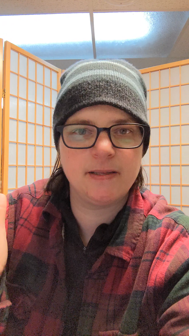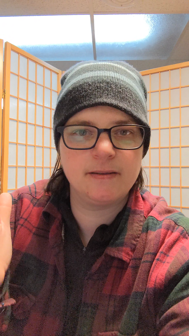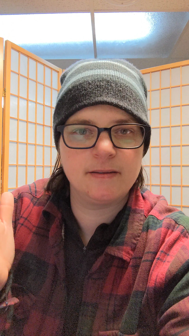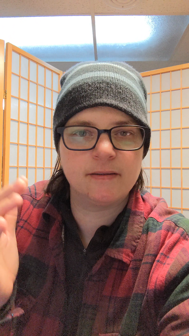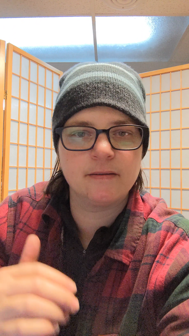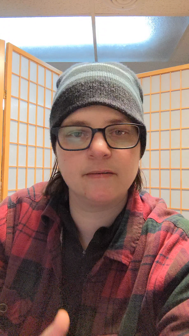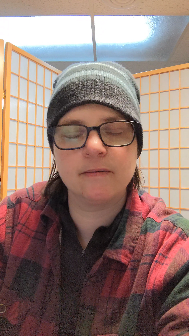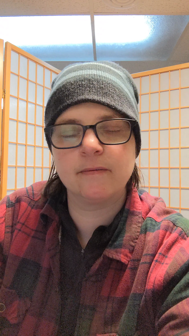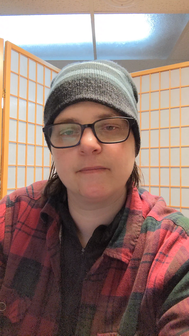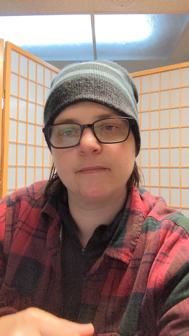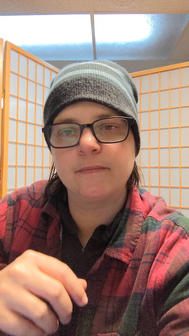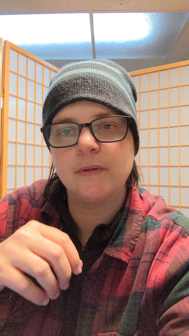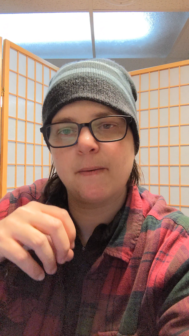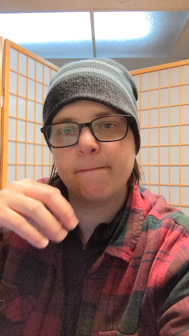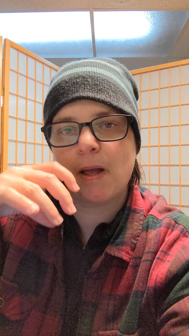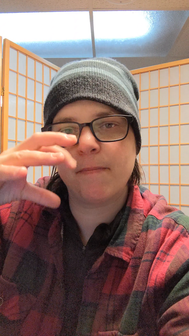bubbles